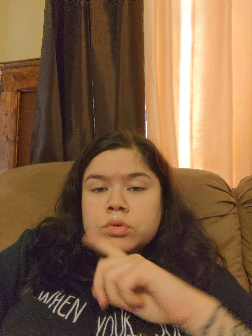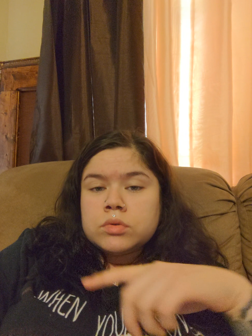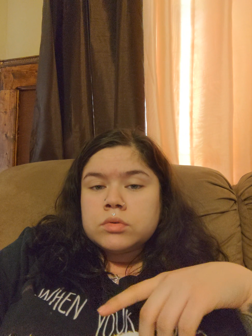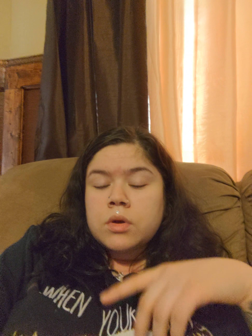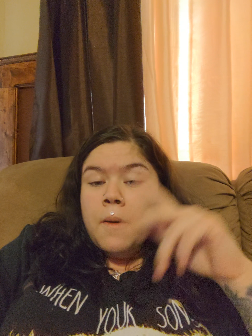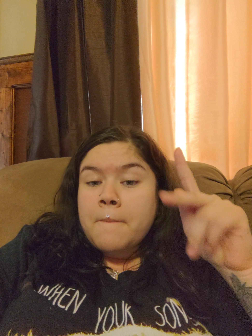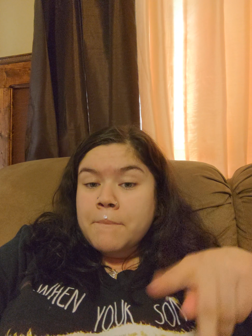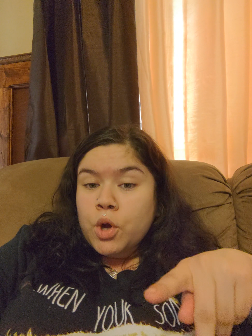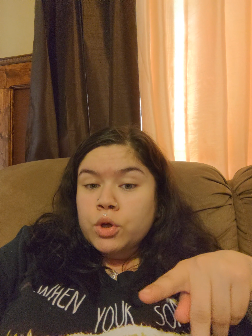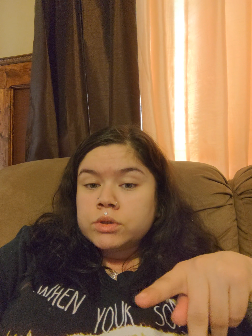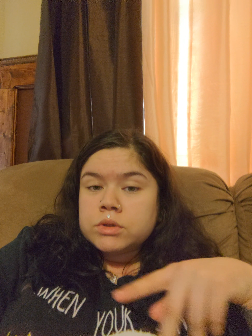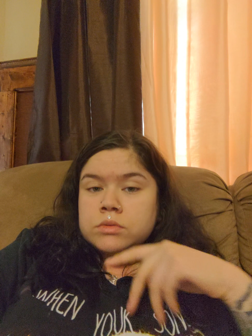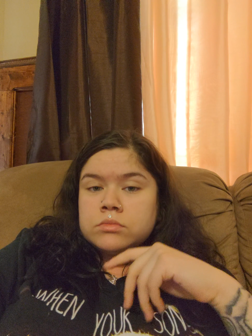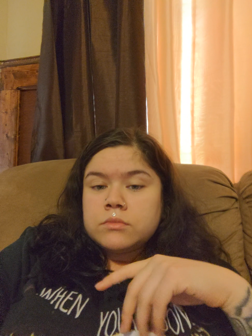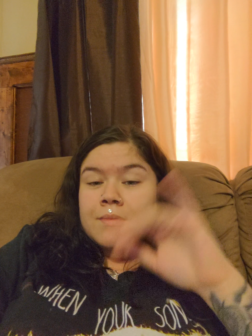person